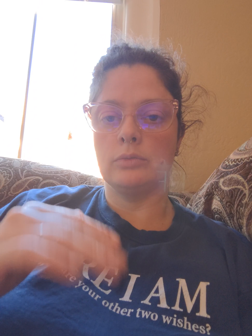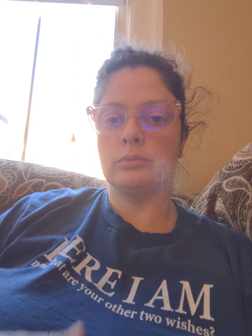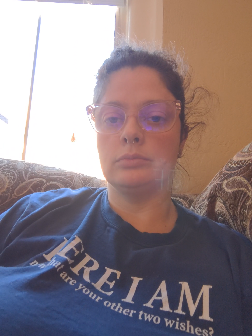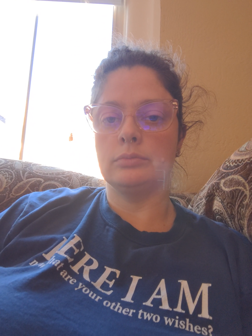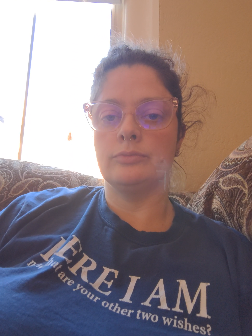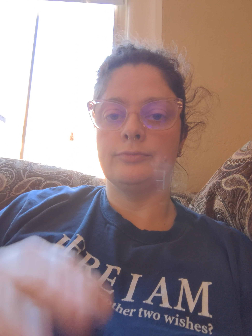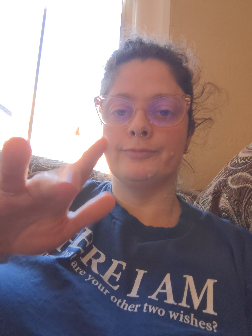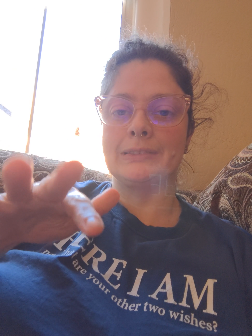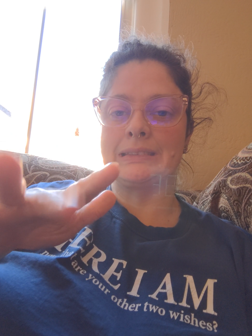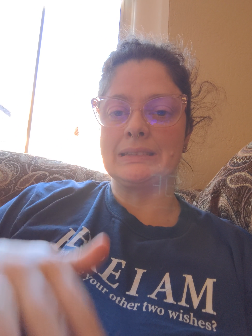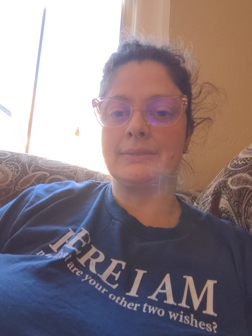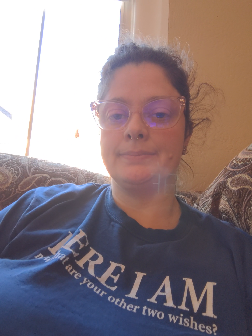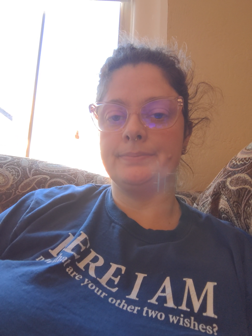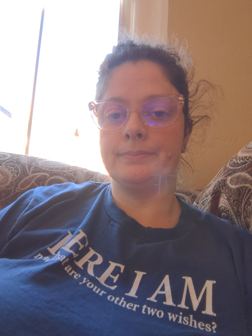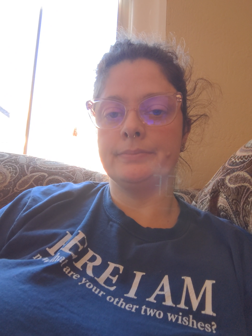feet